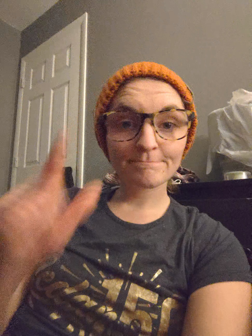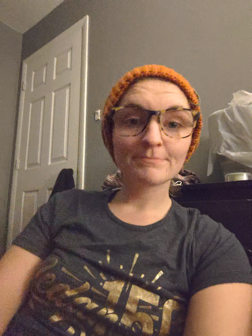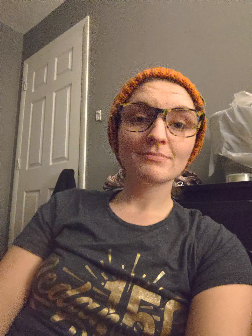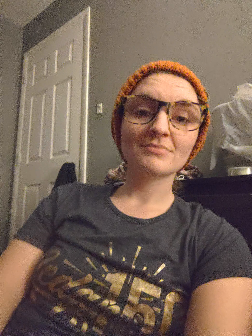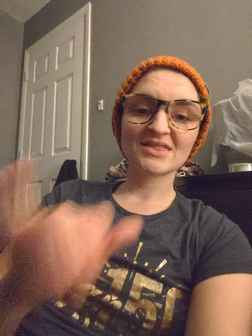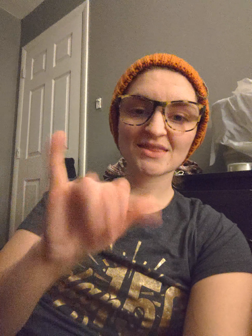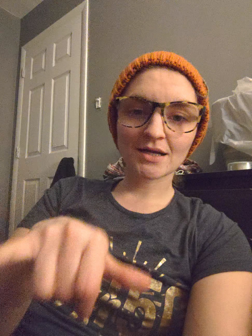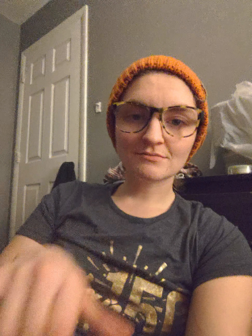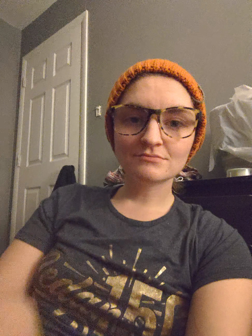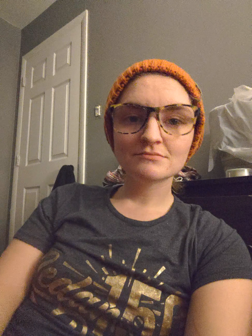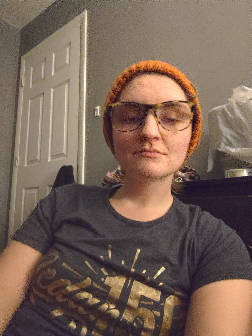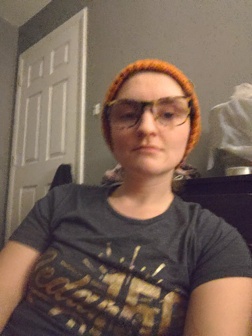that